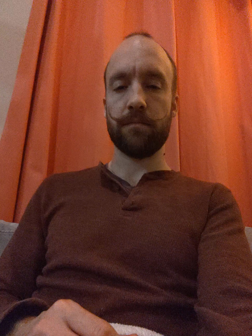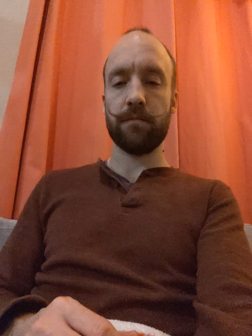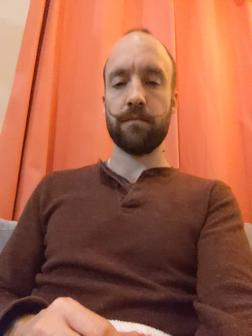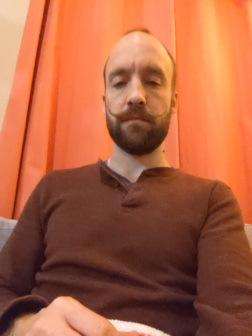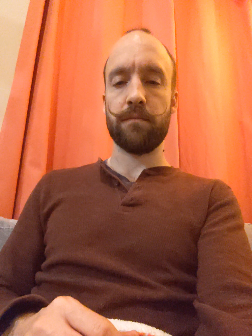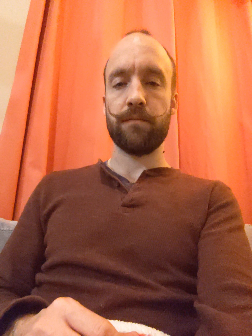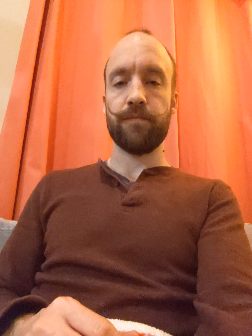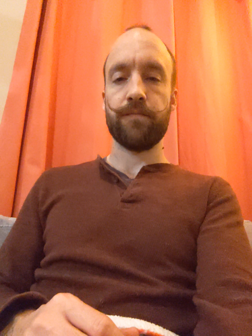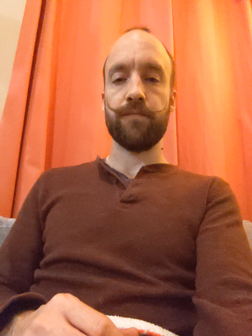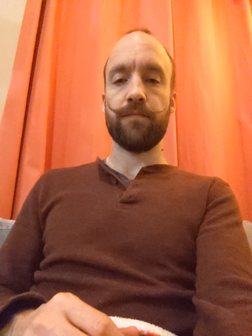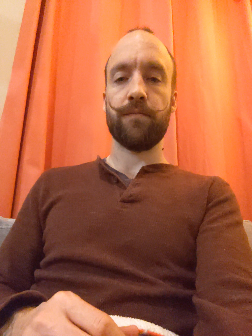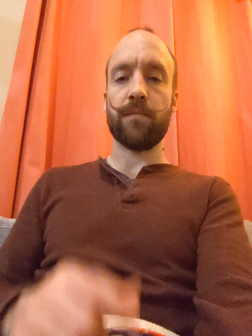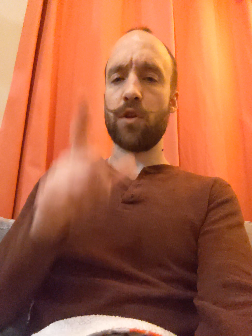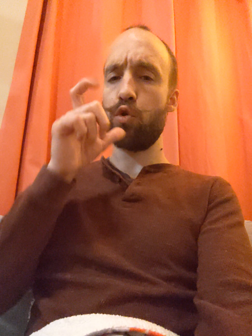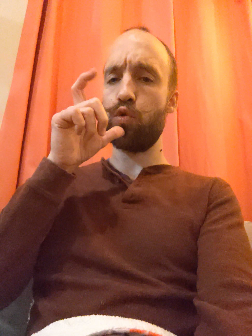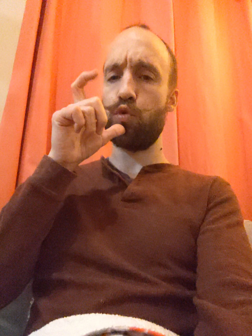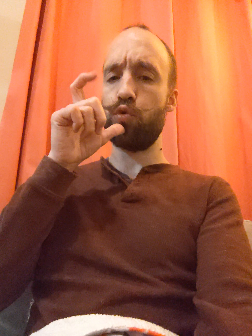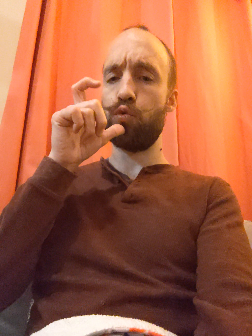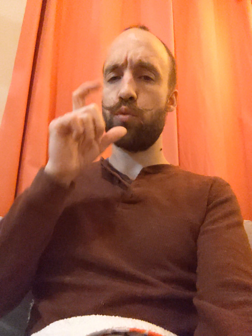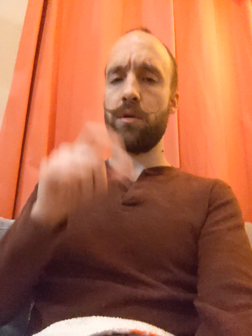who